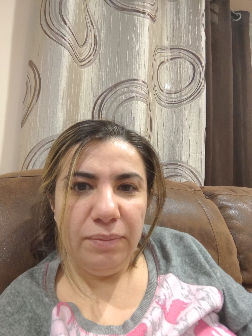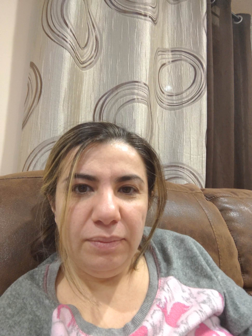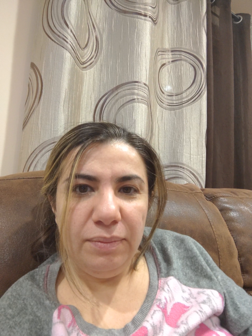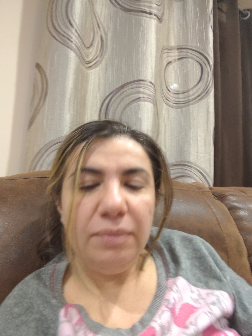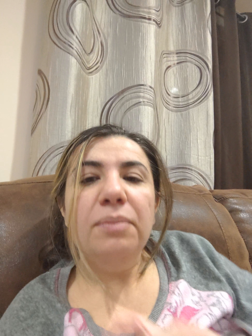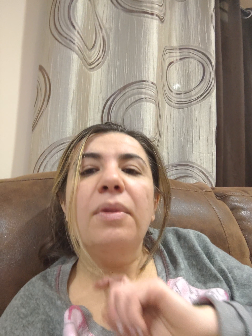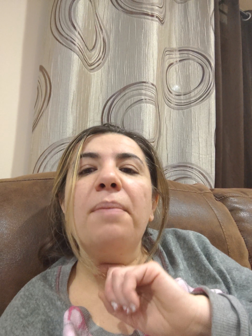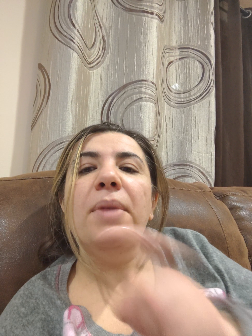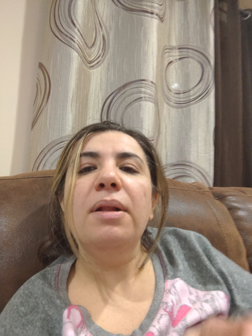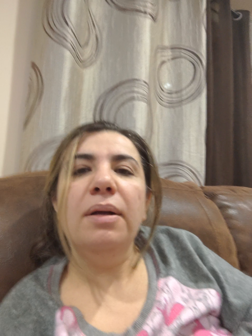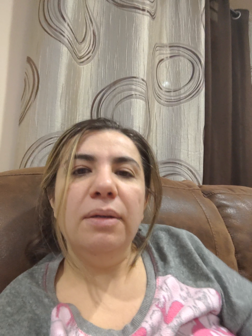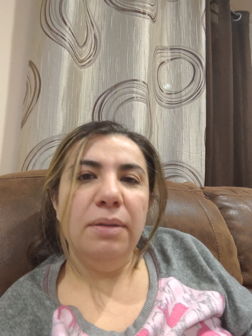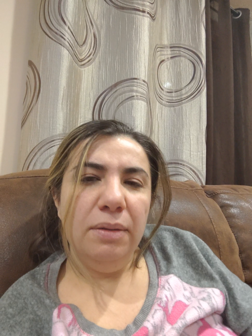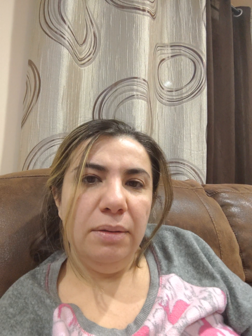garbage